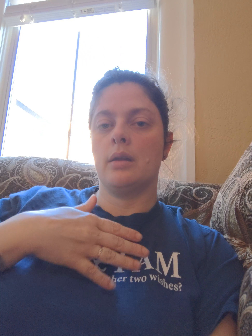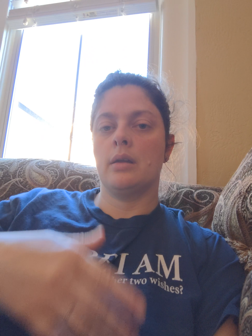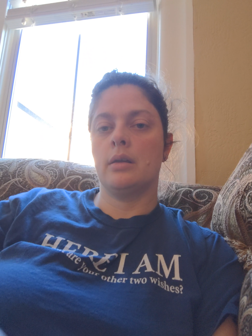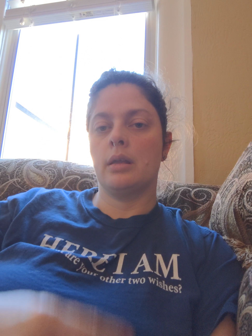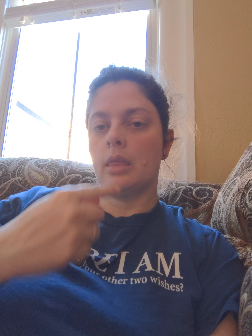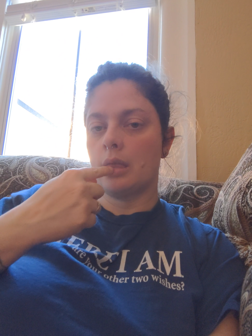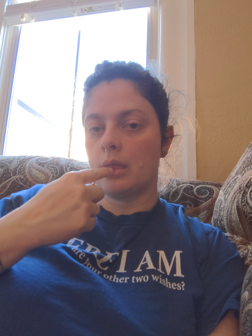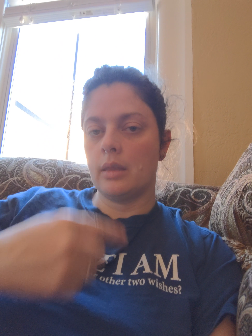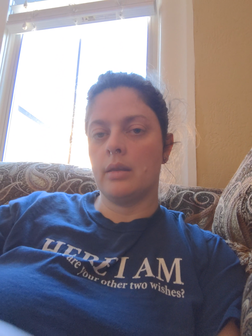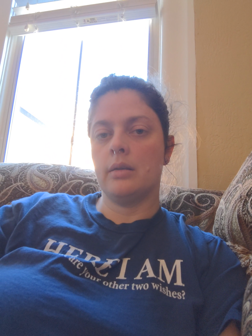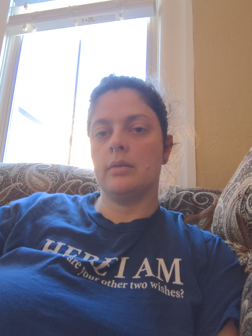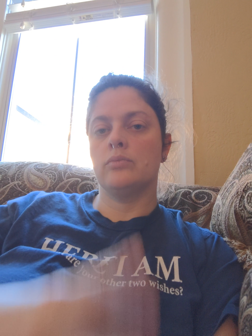tongue